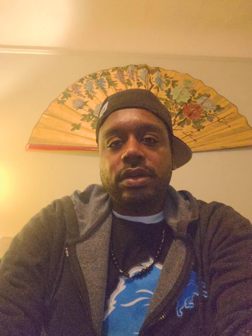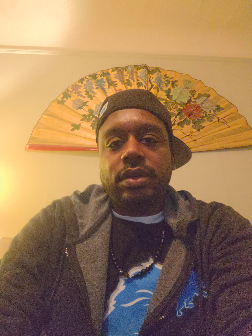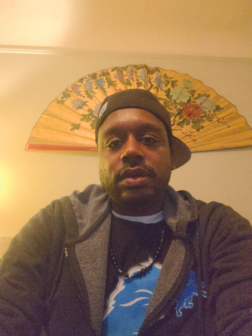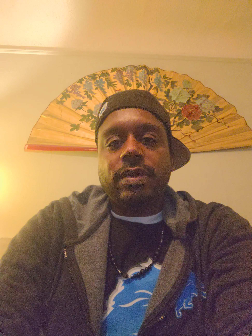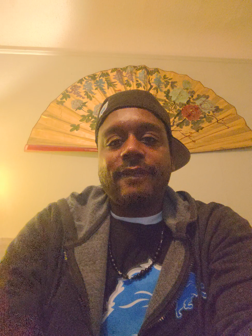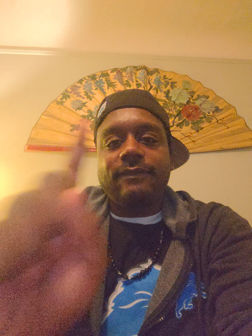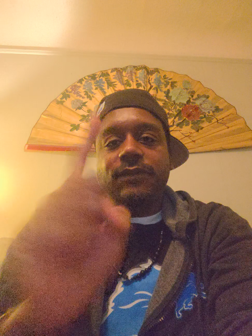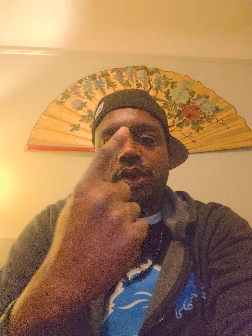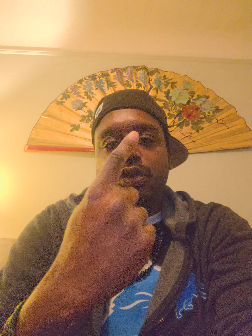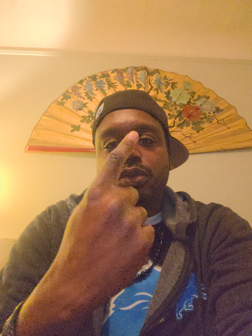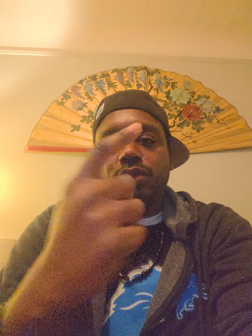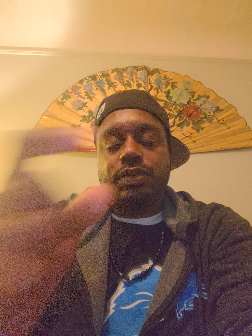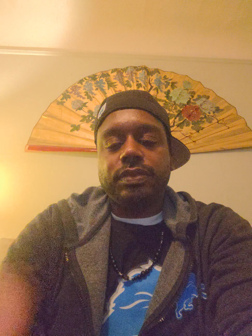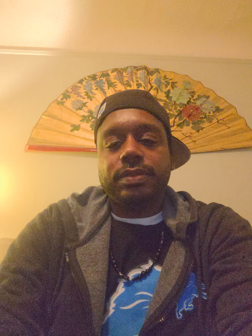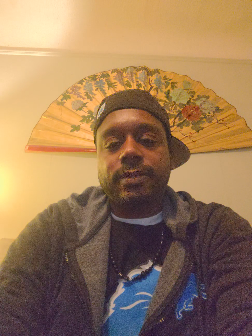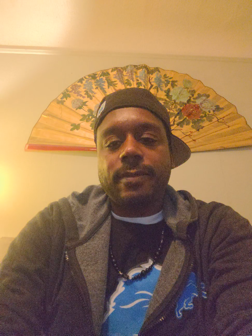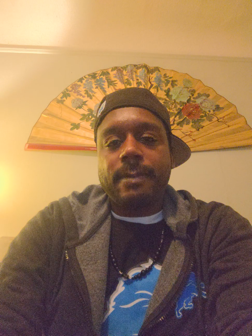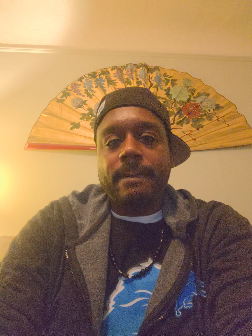first